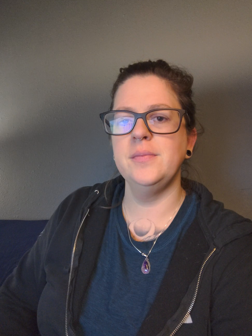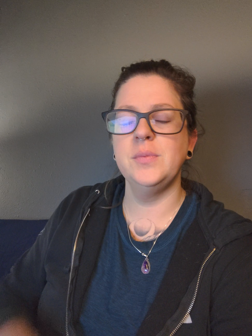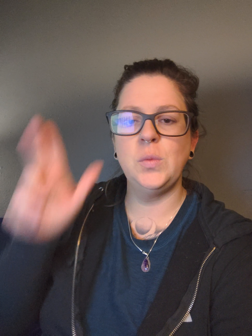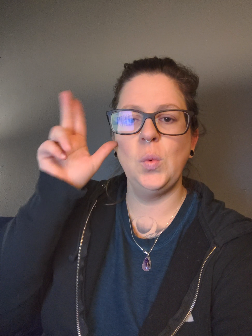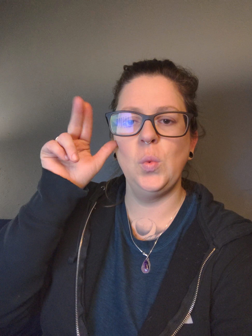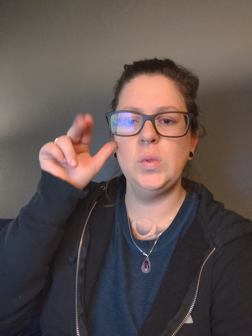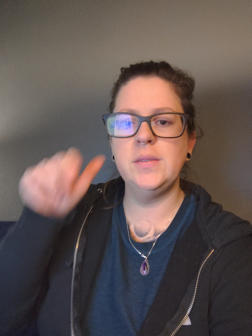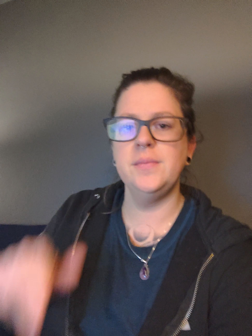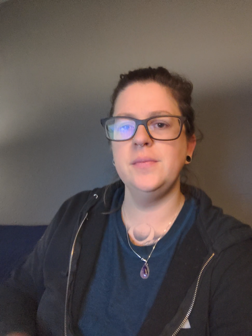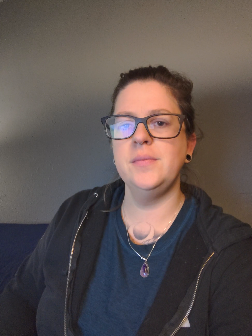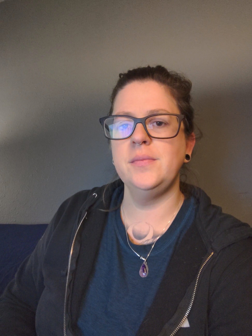horse